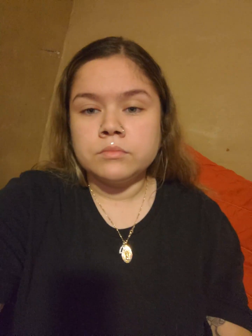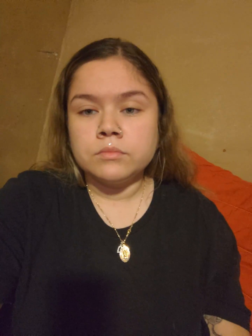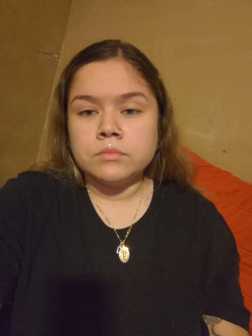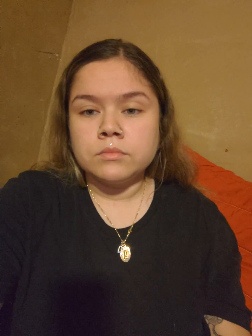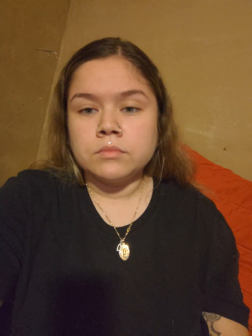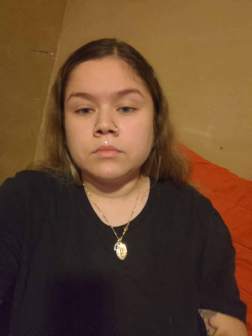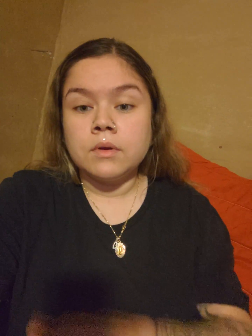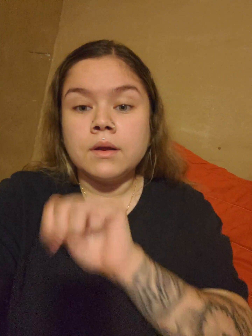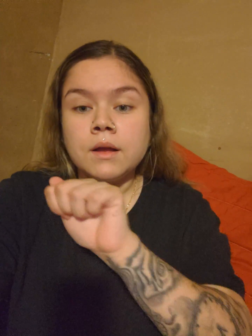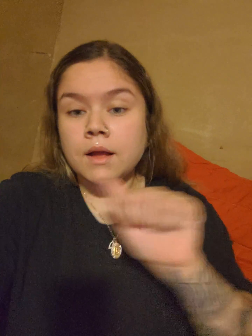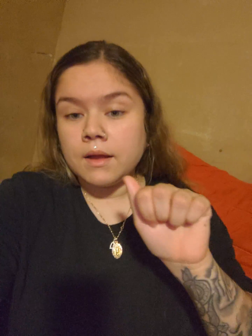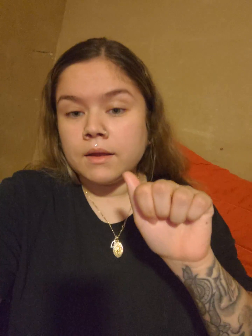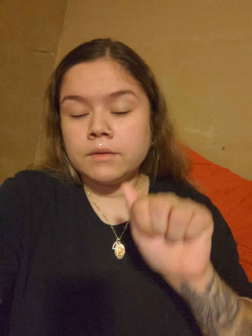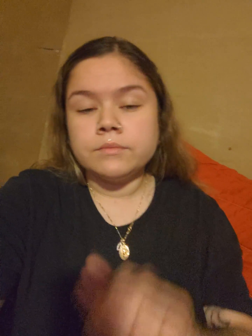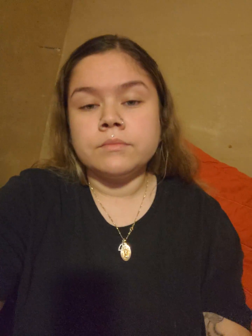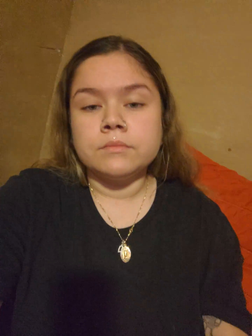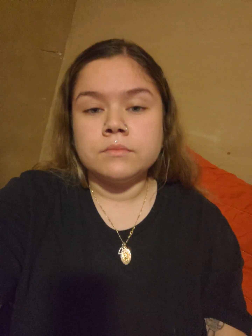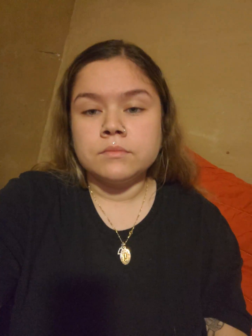a